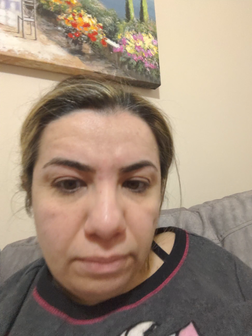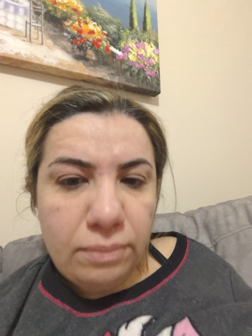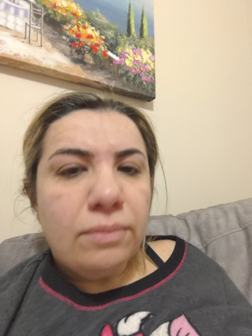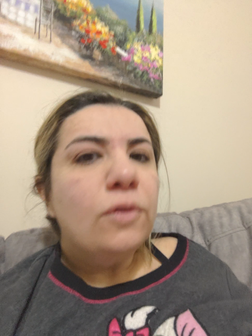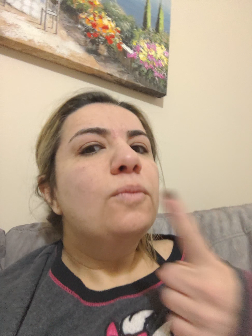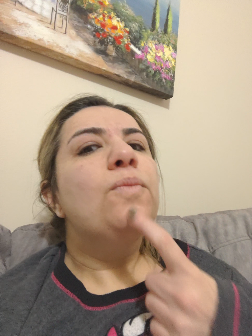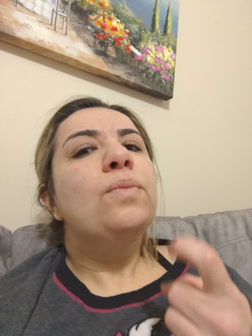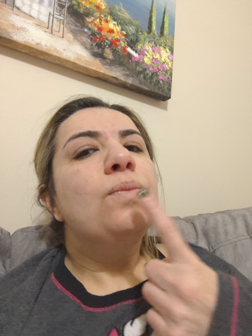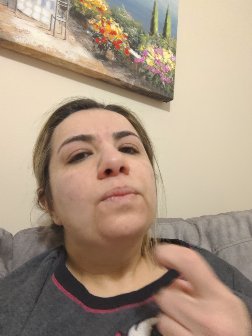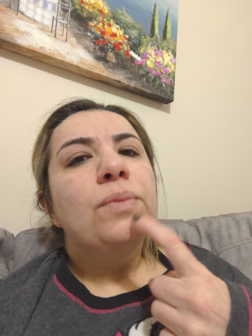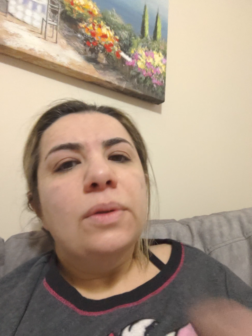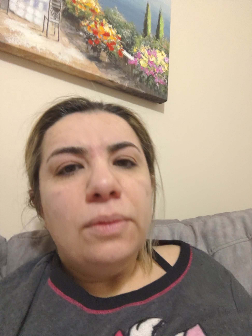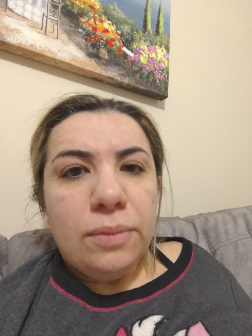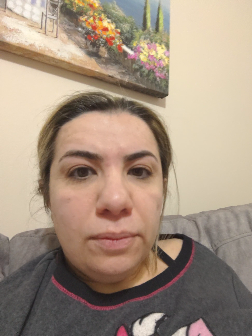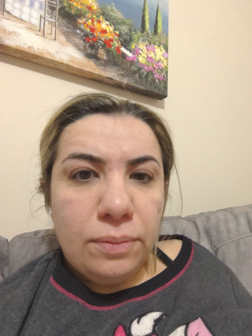red